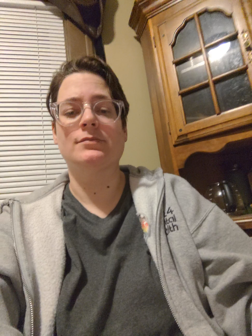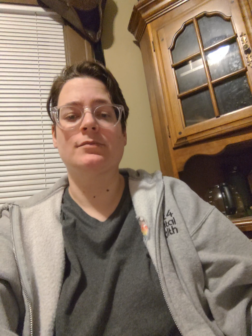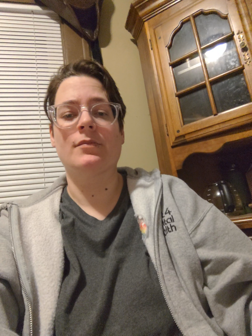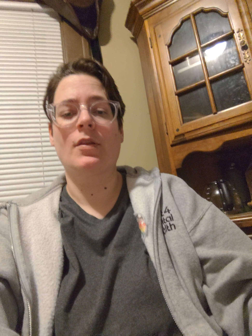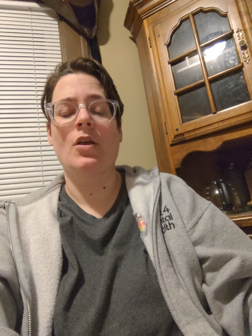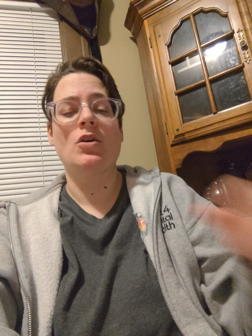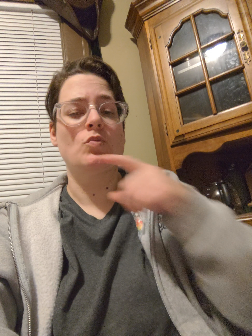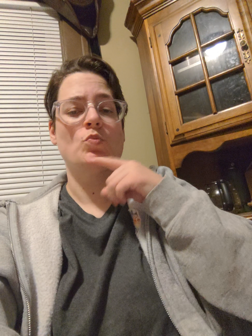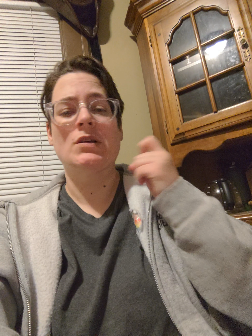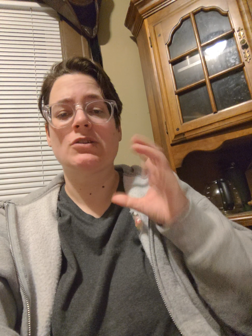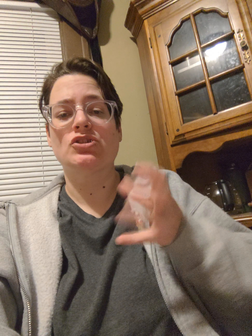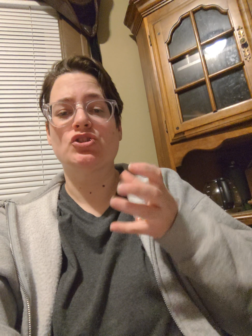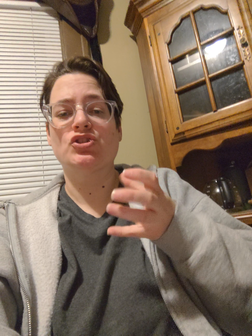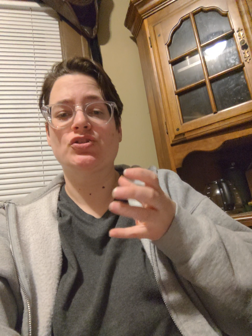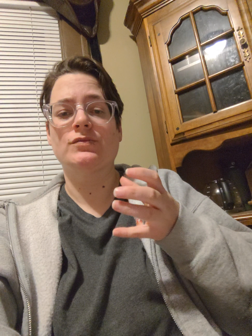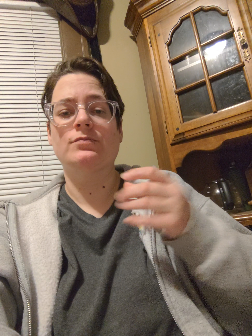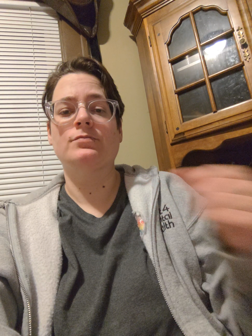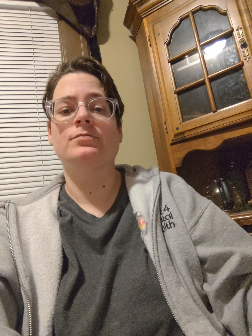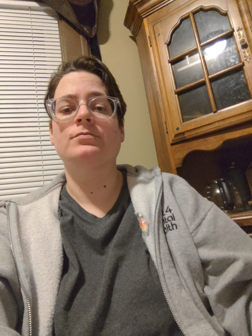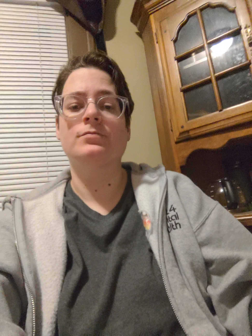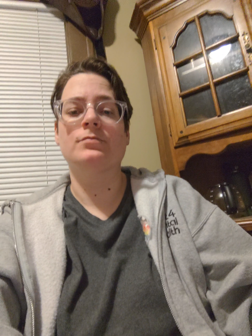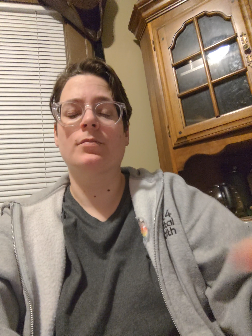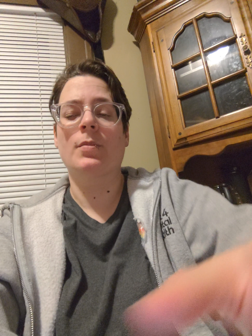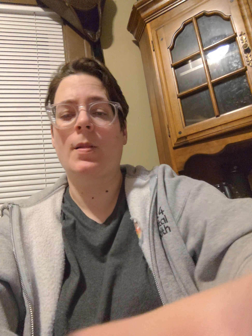dryer